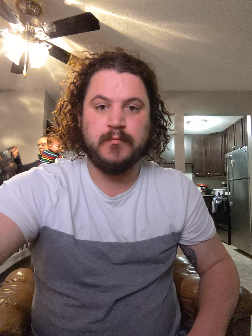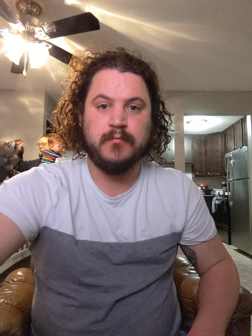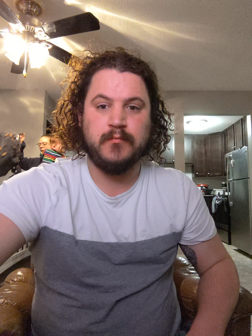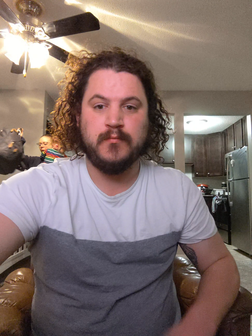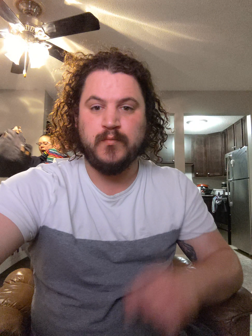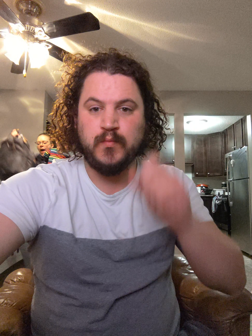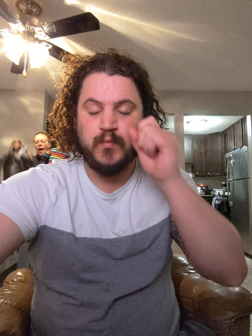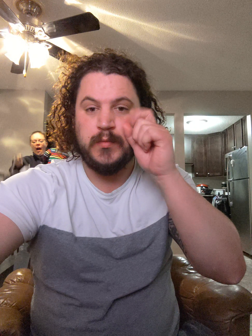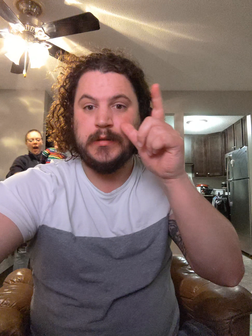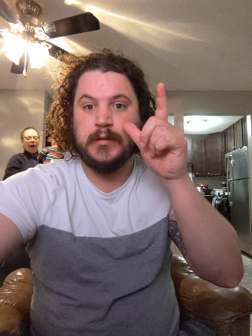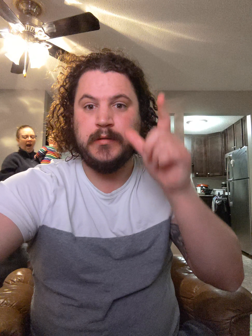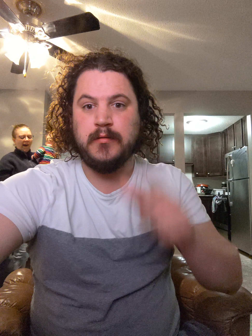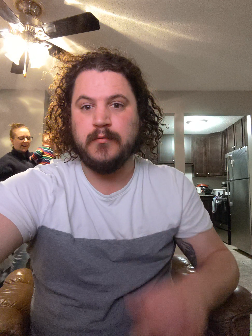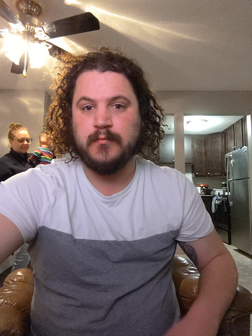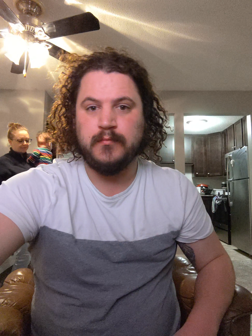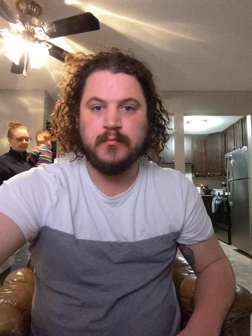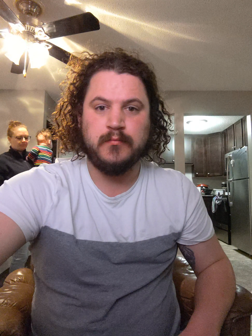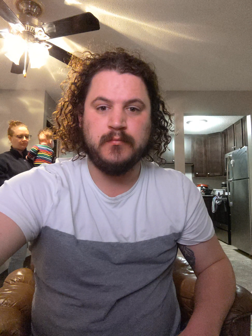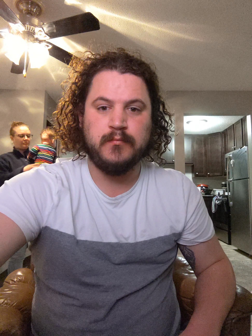awake